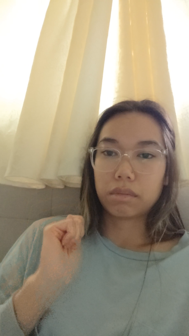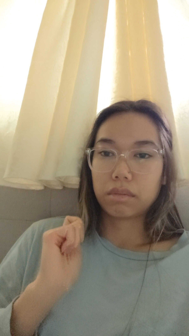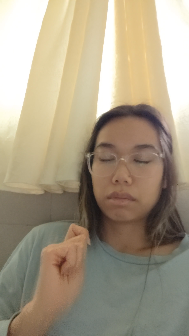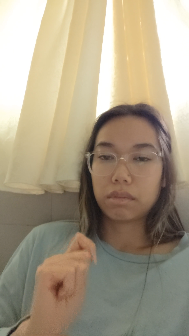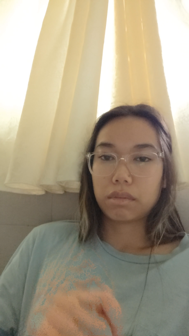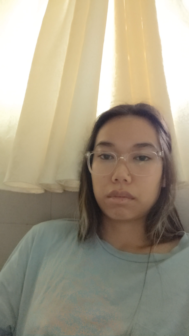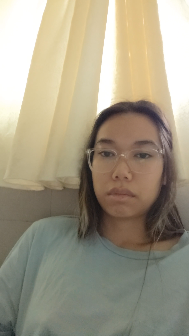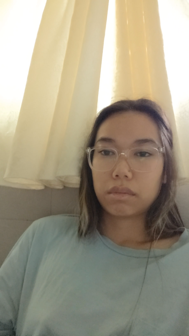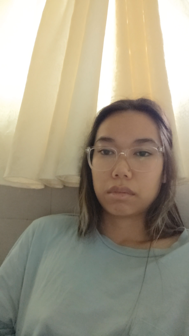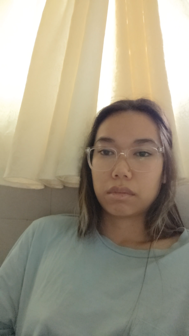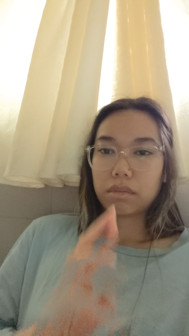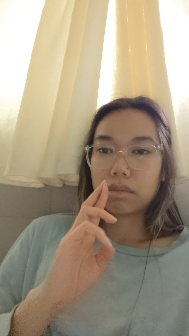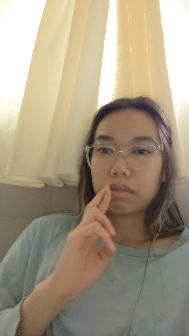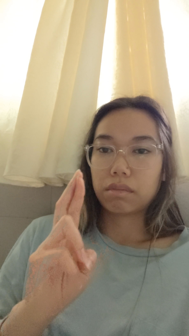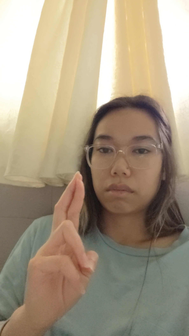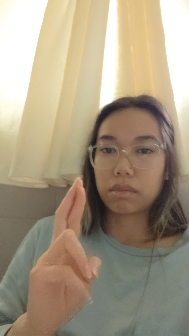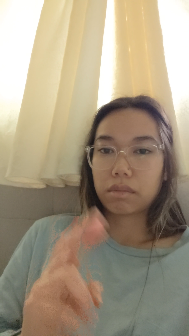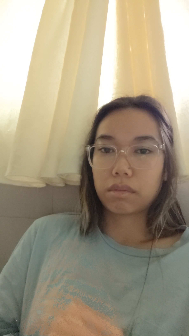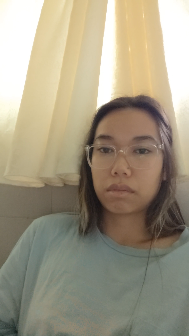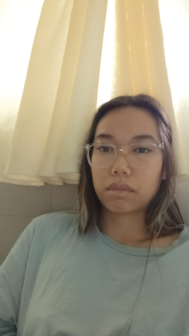are